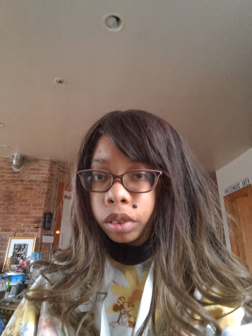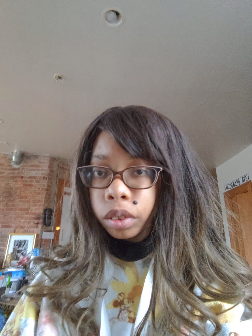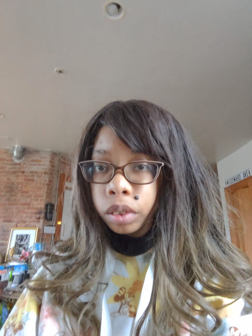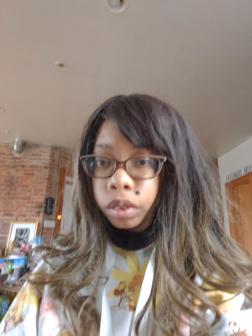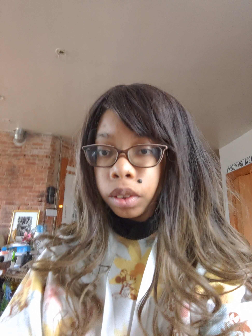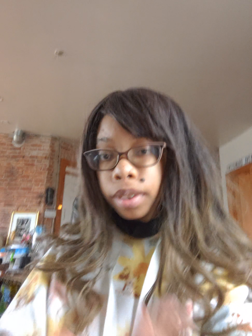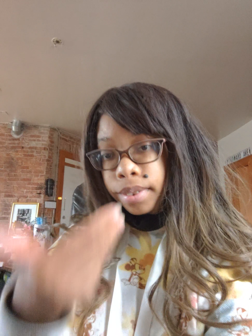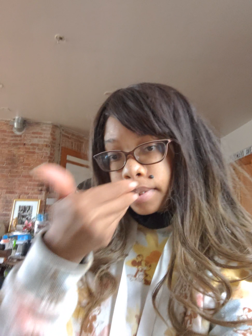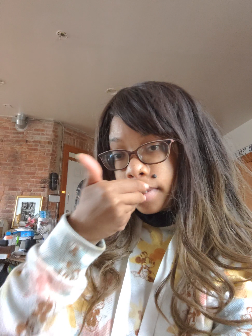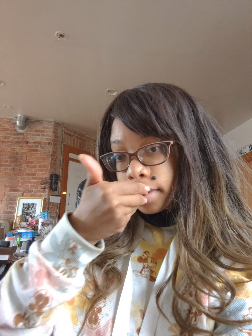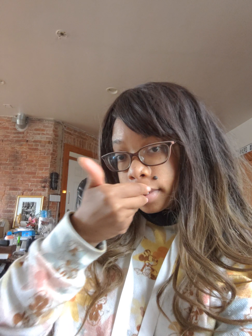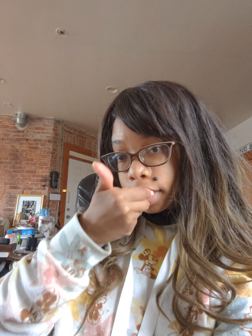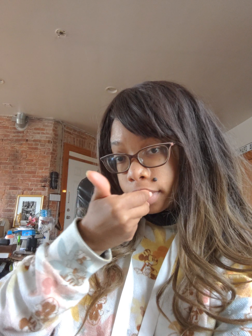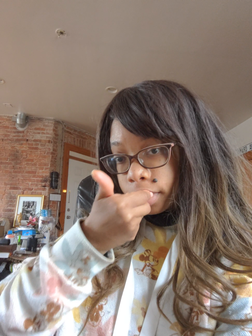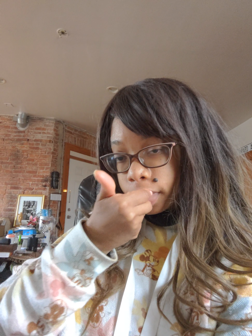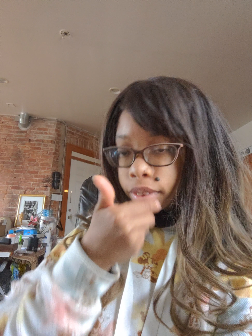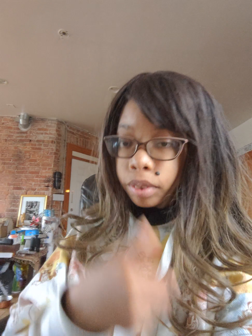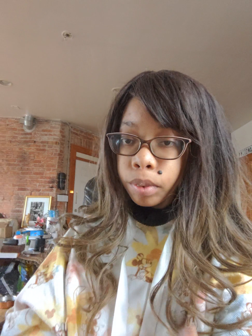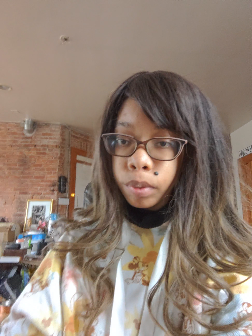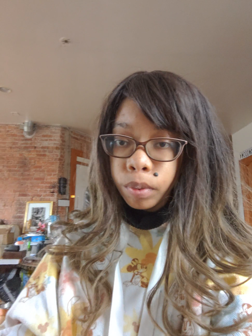pizza